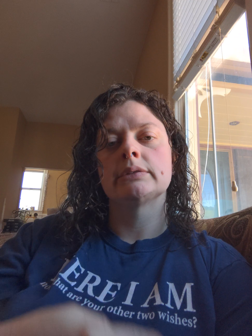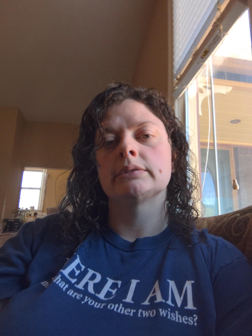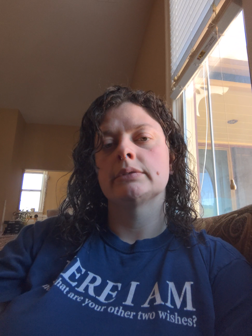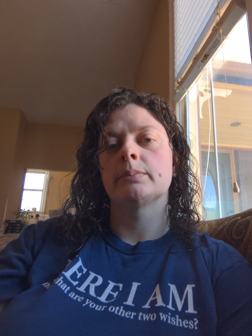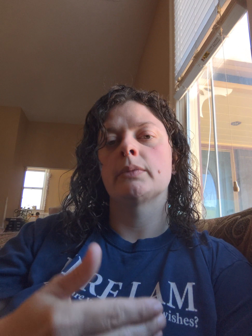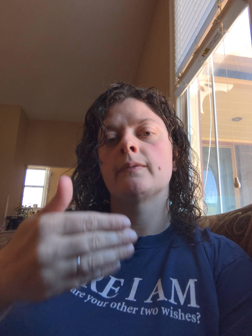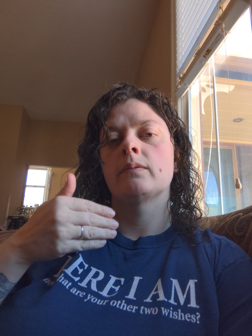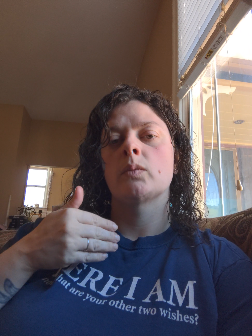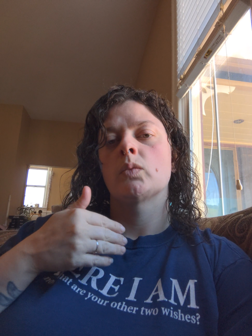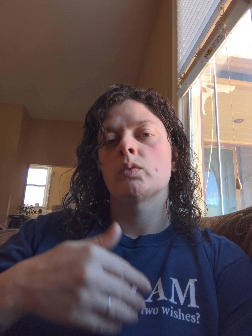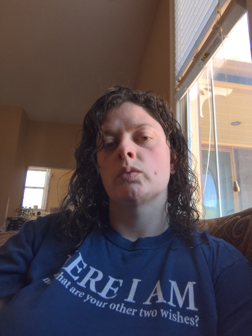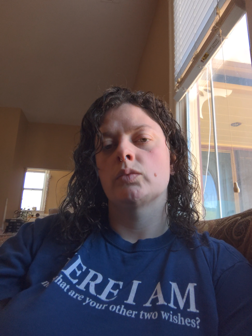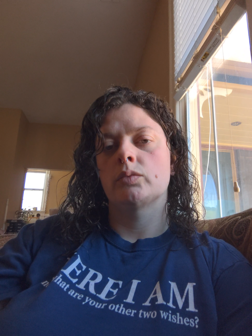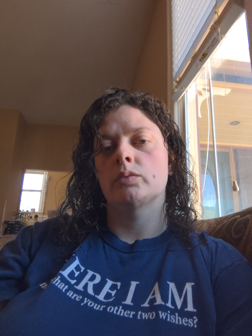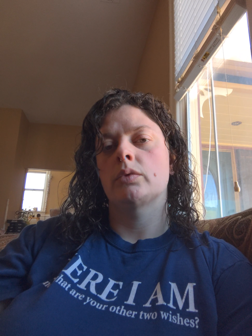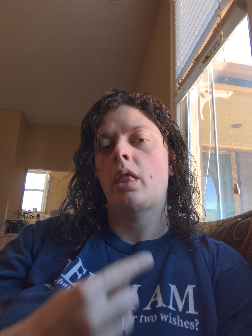before